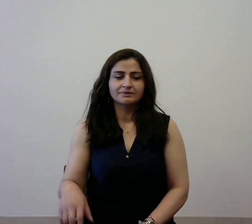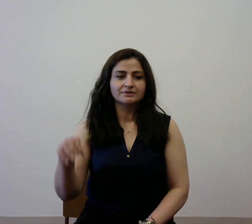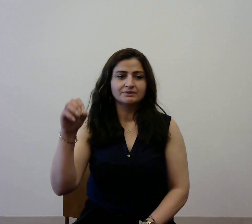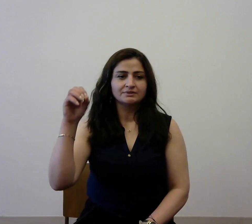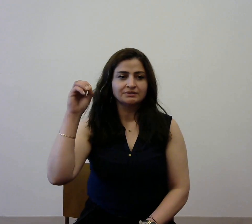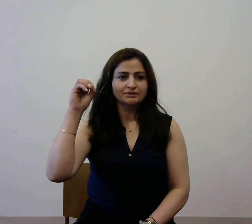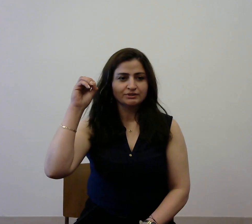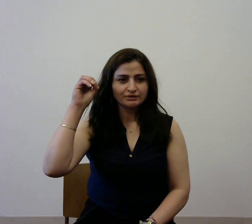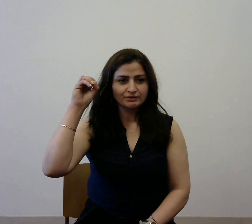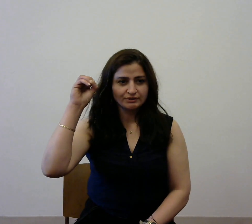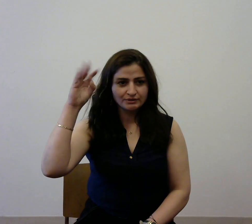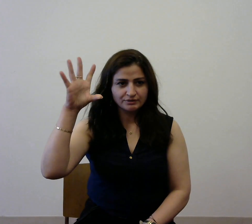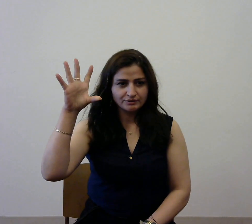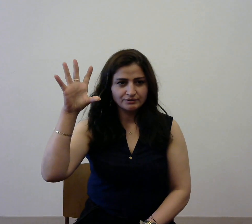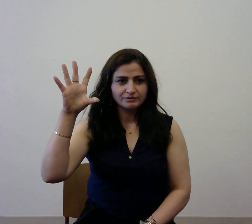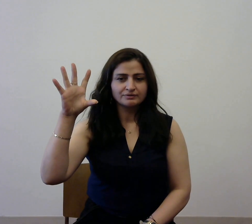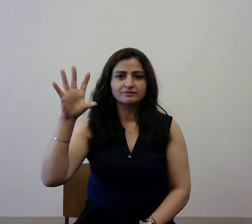işigi